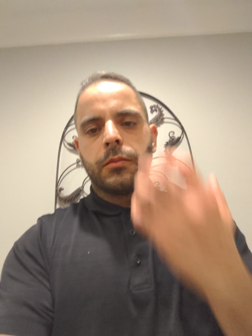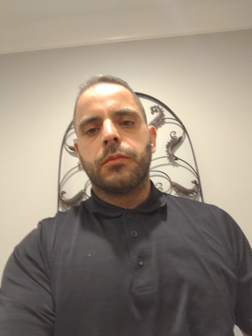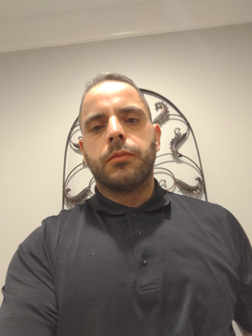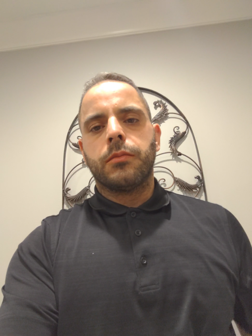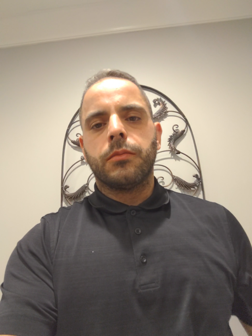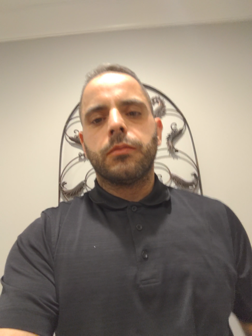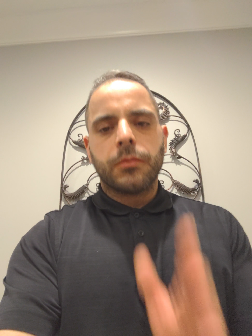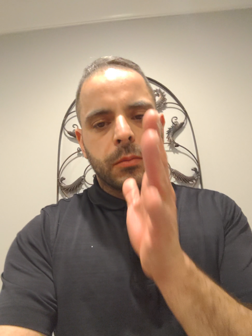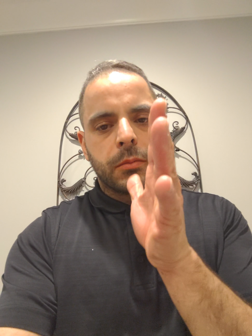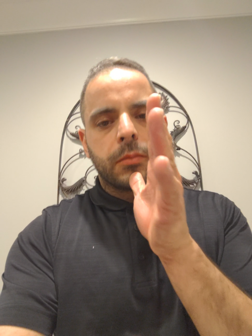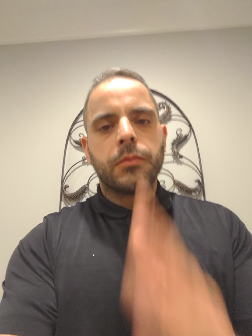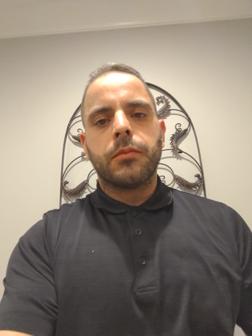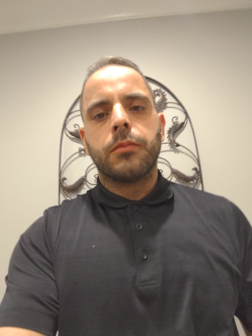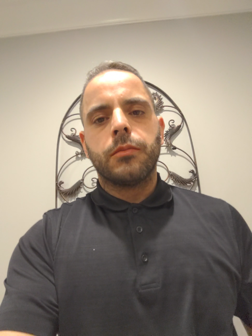mom